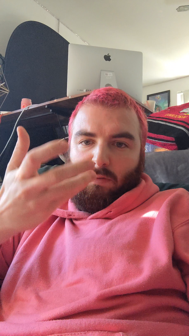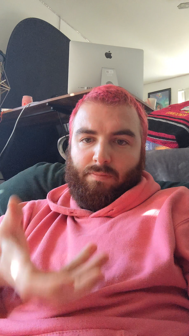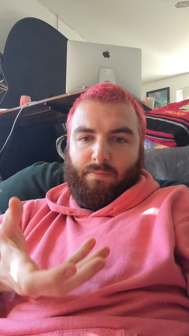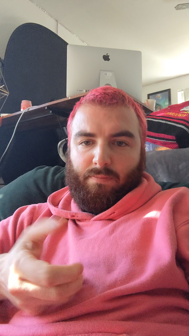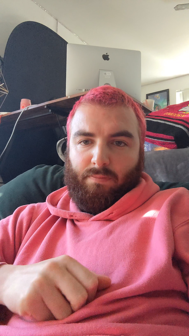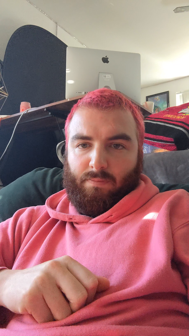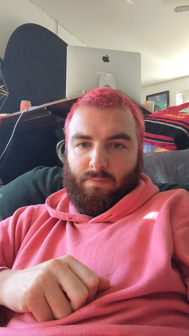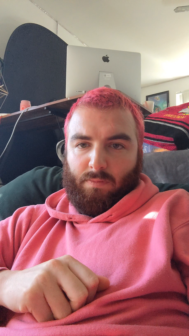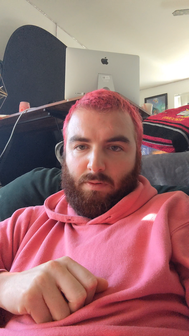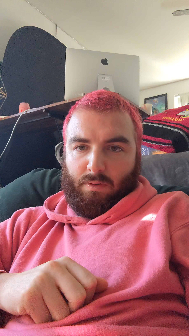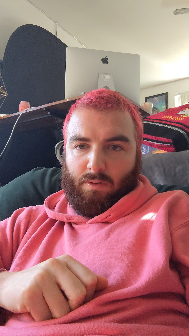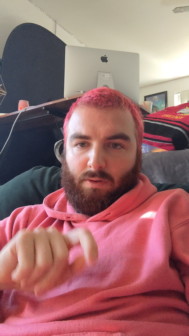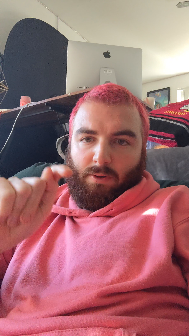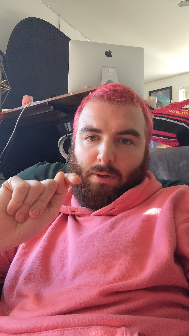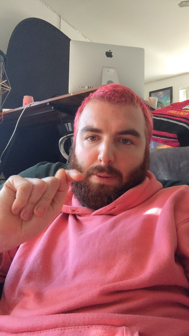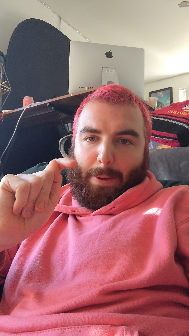bathroom